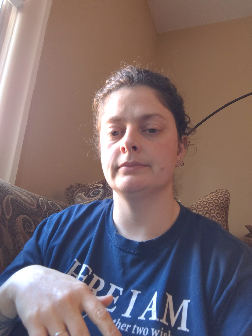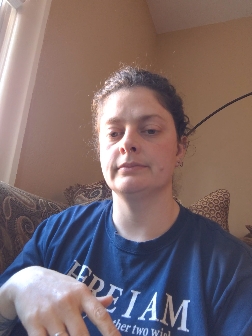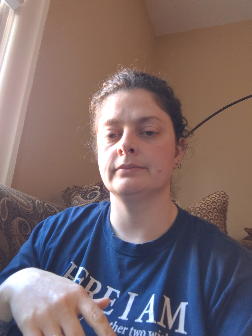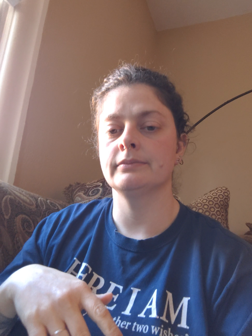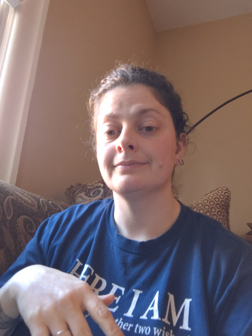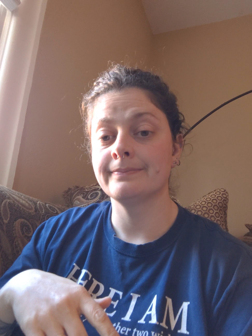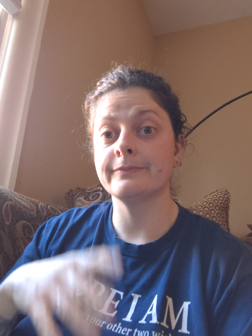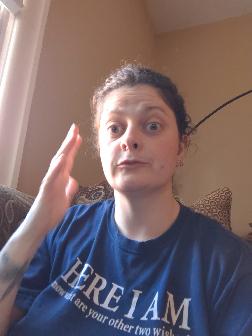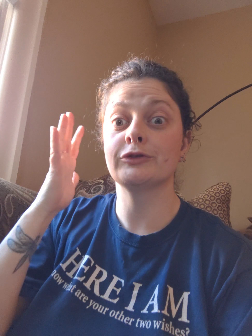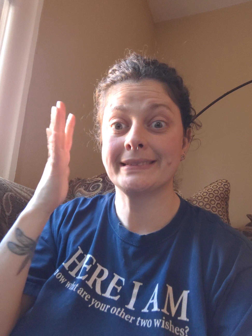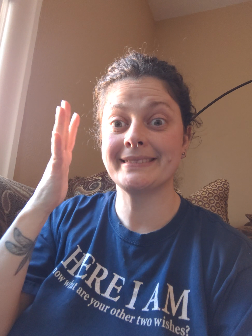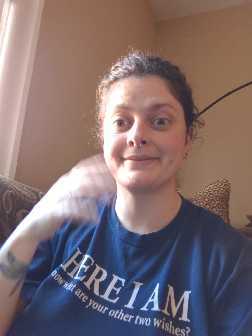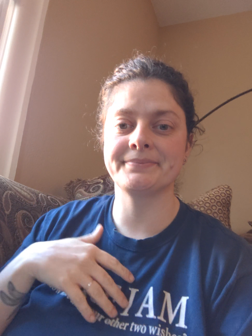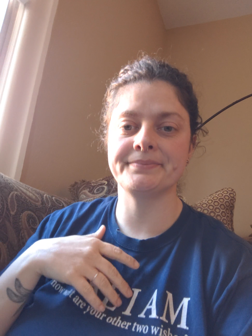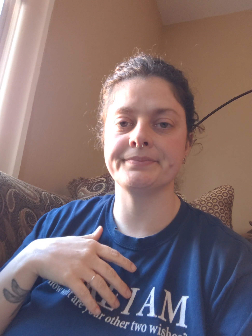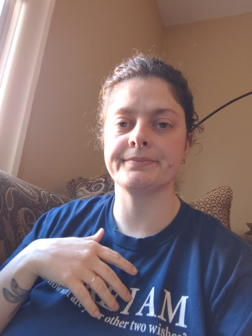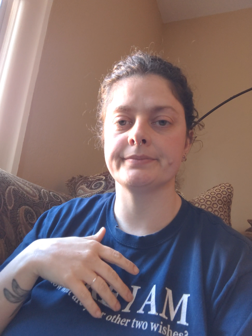tree